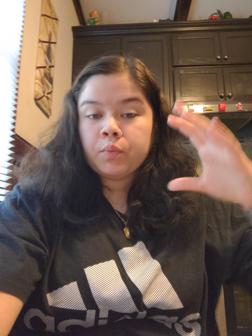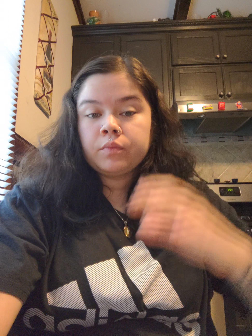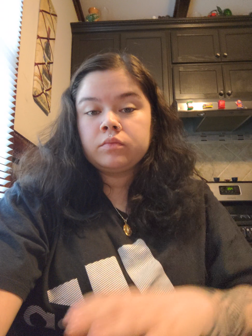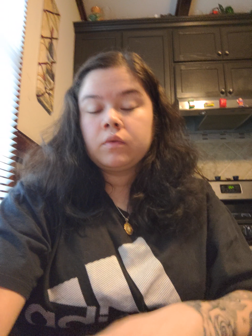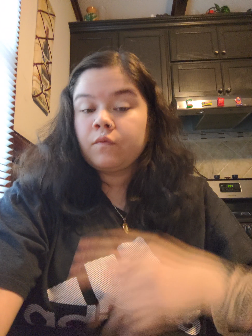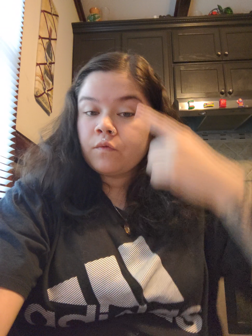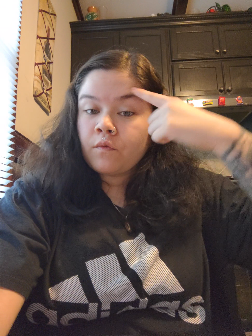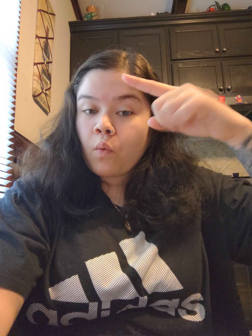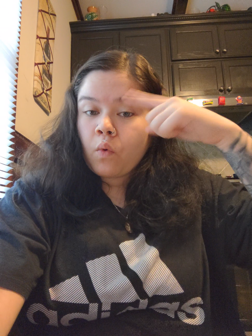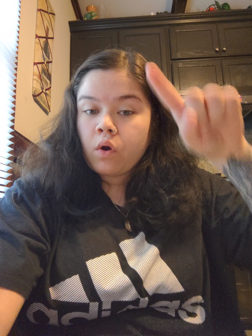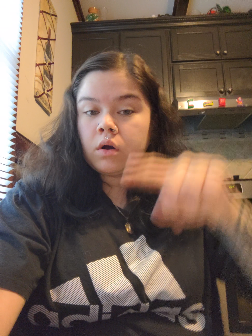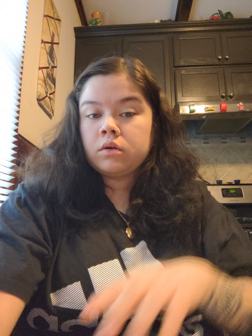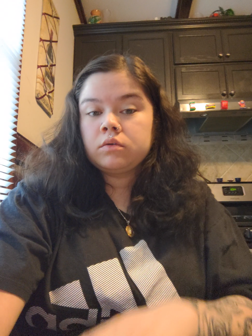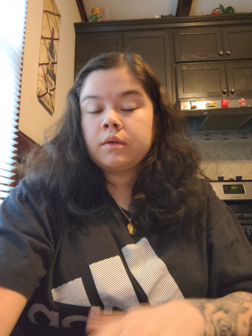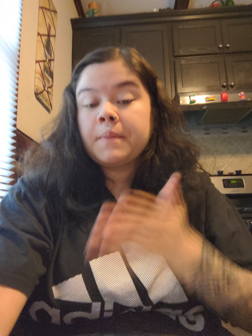for